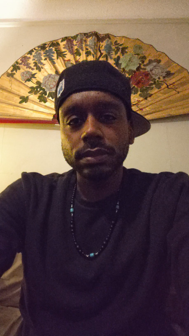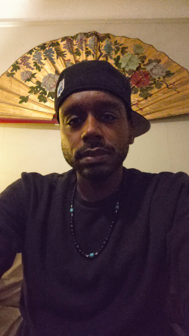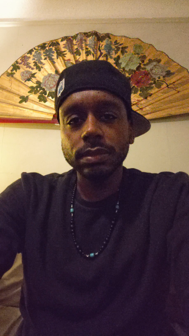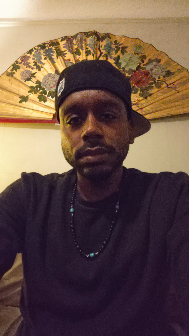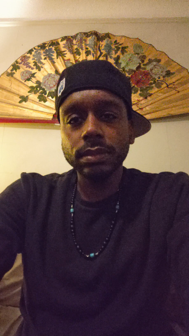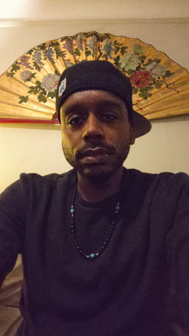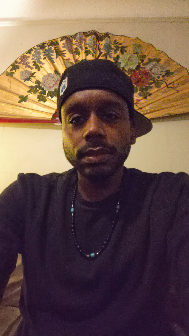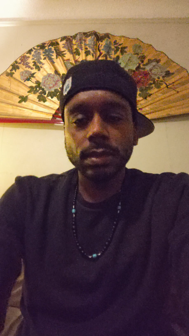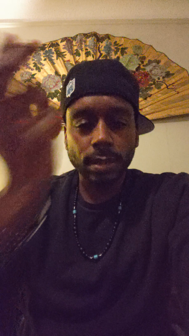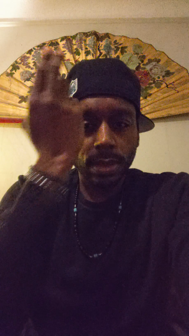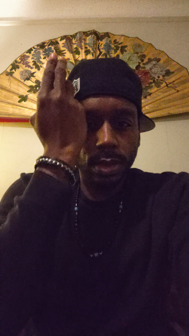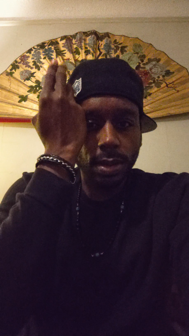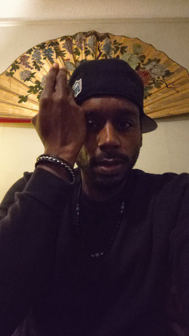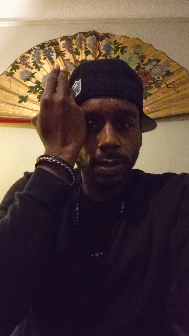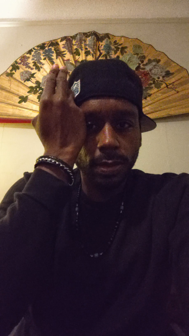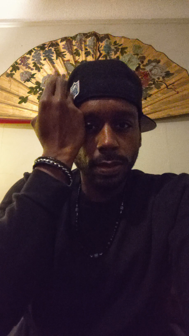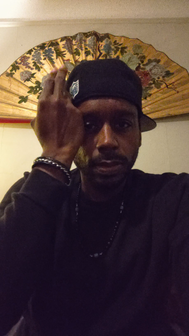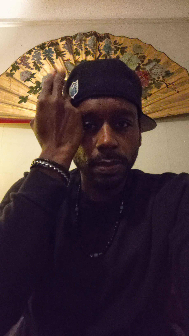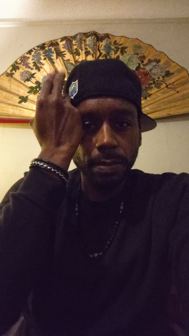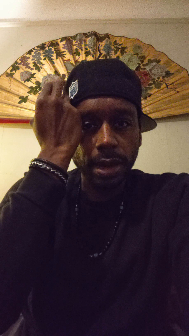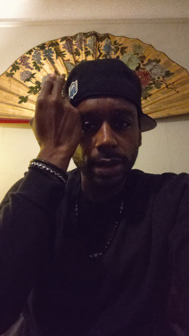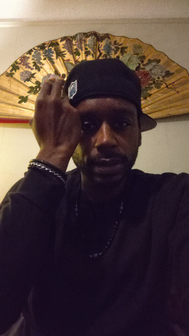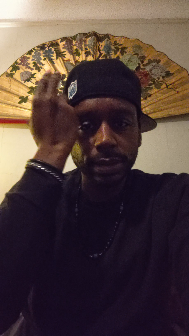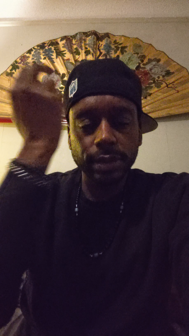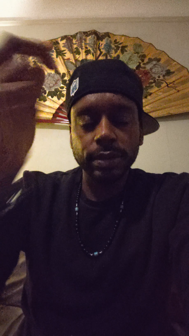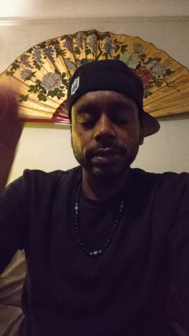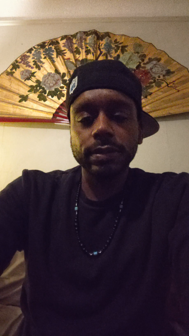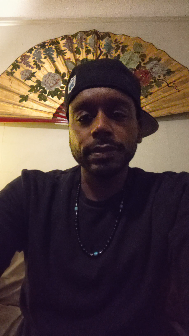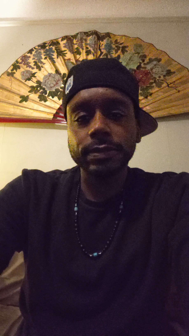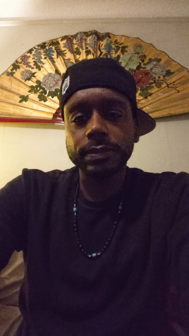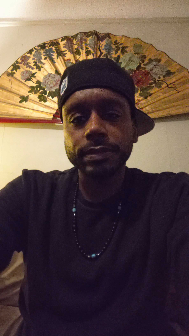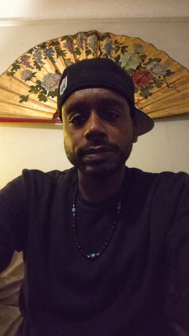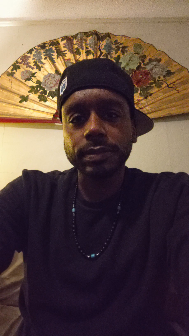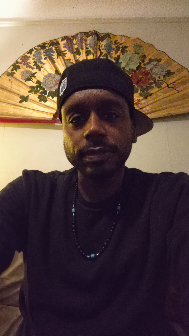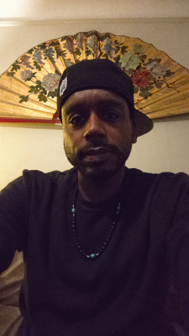bunny